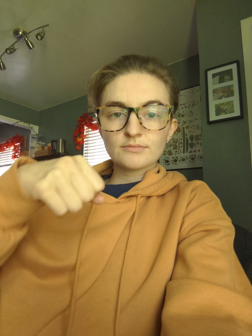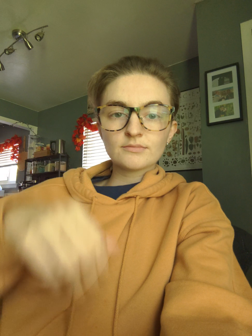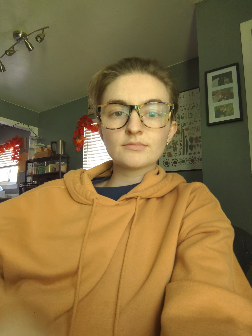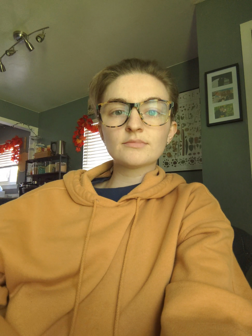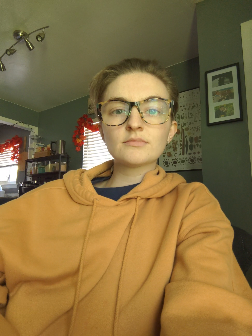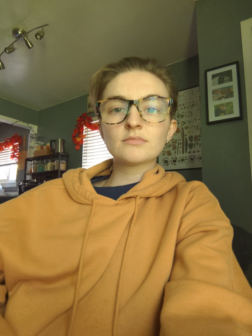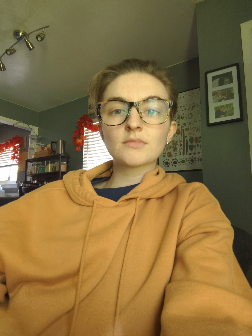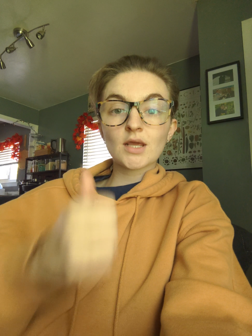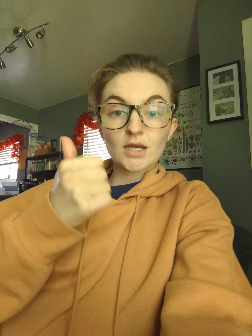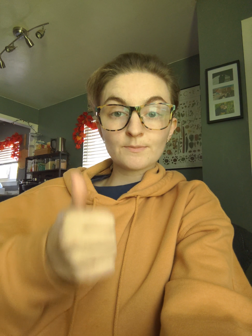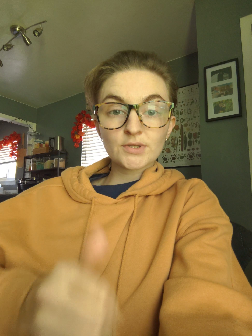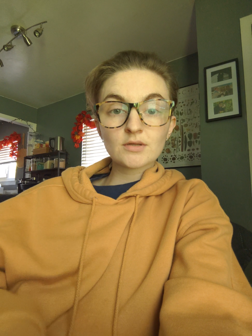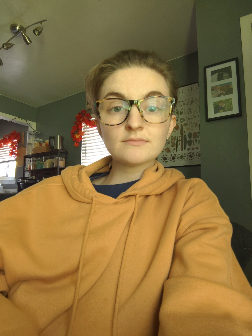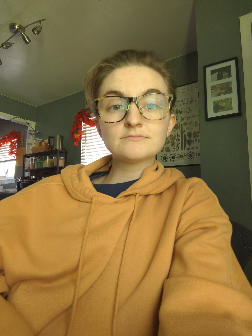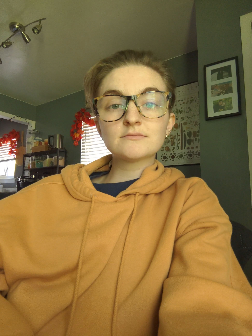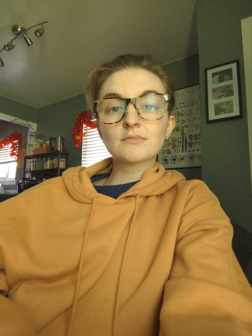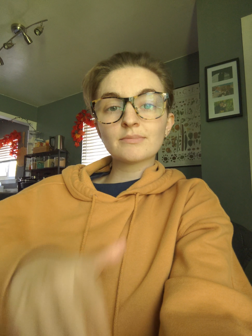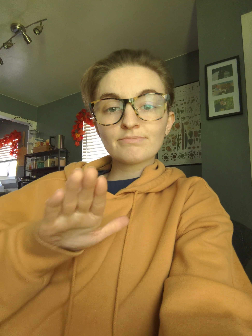help